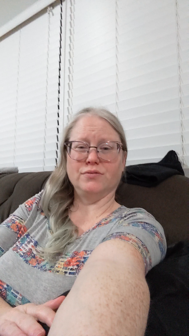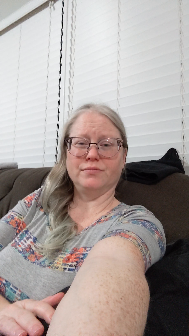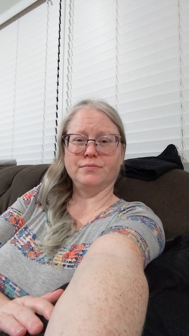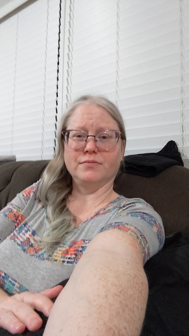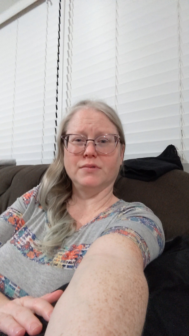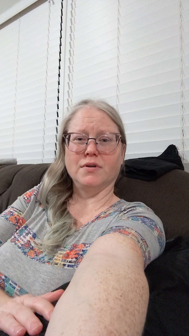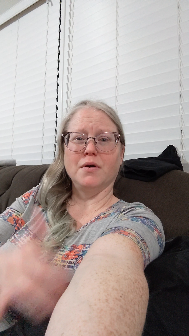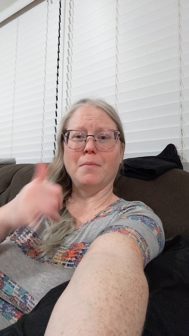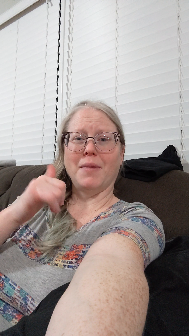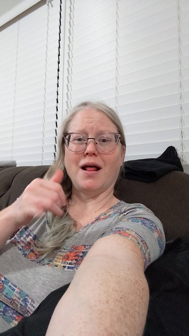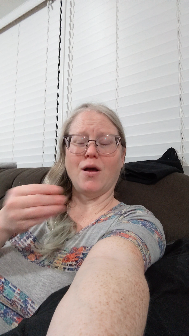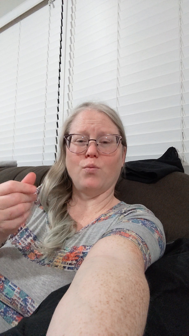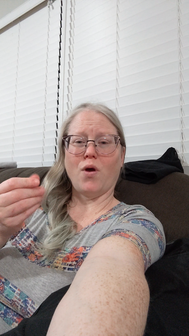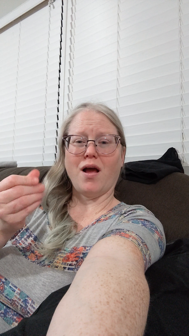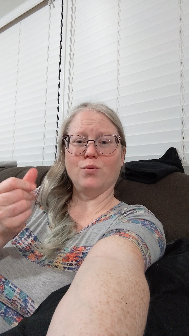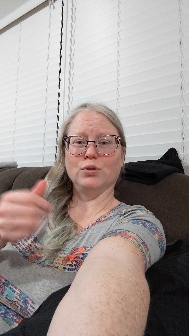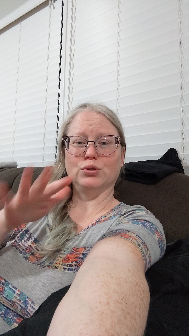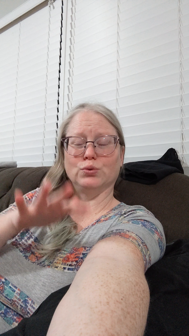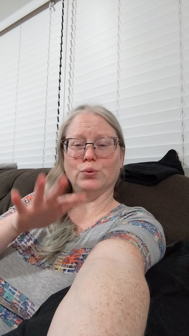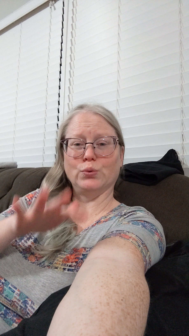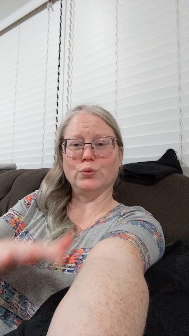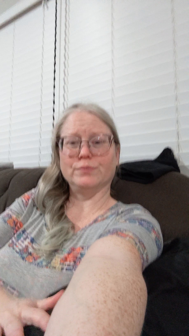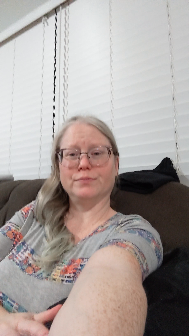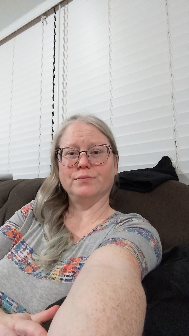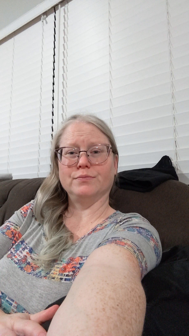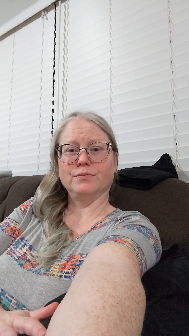playground